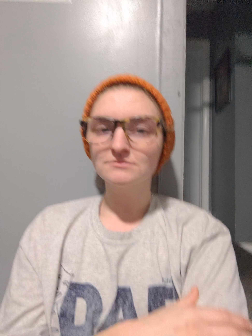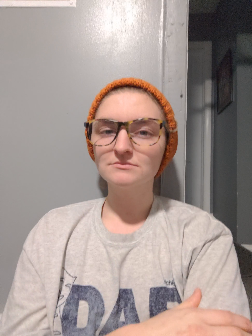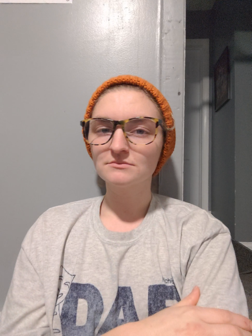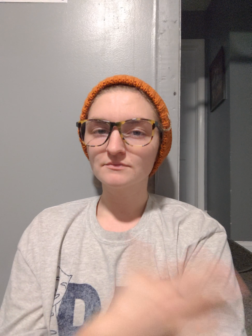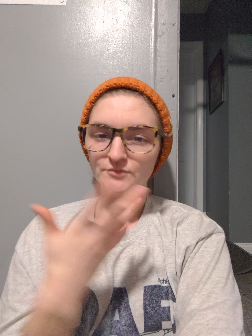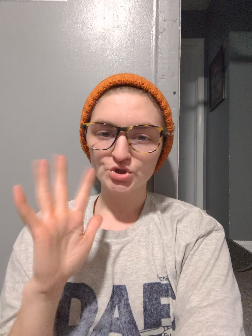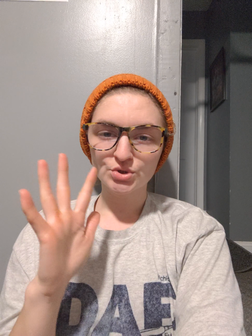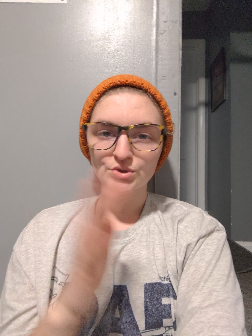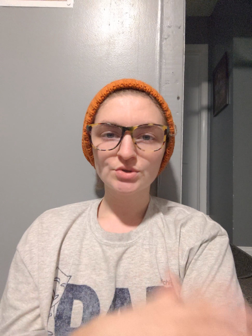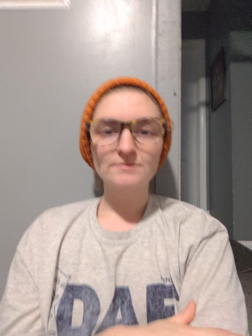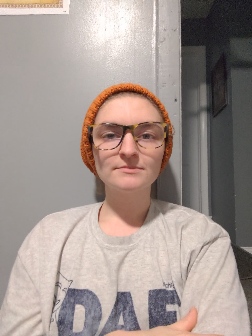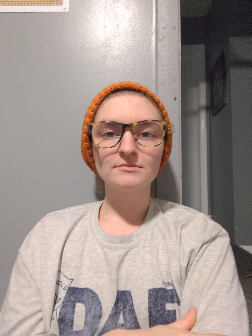finish